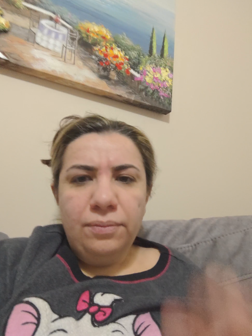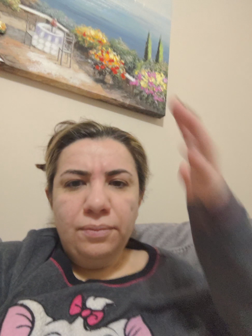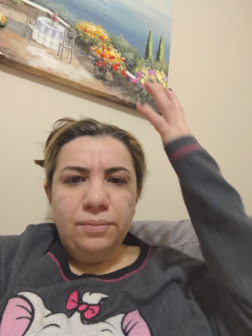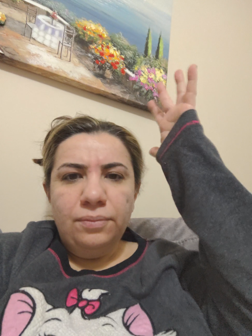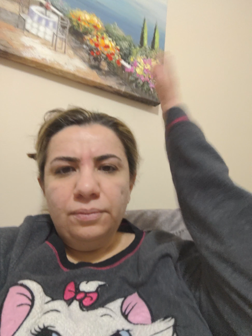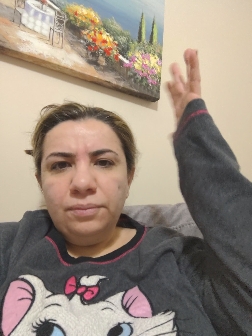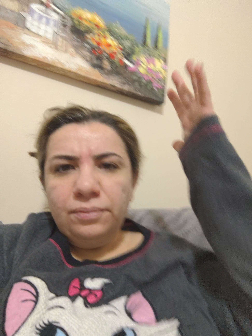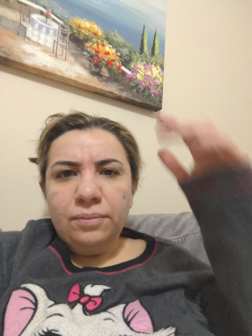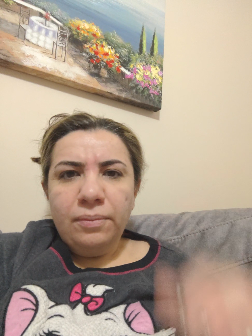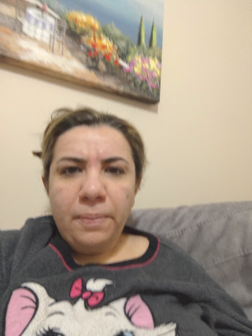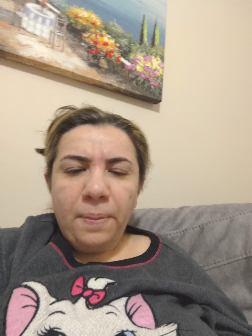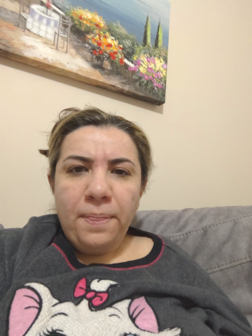tree